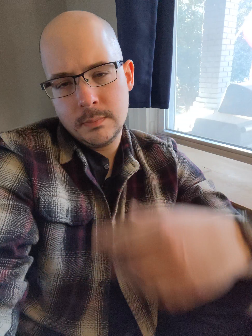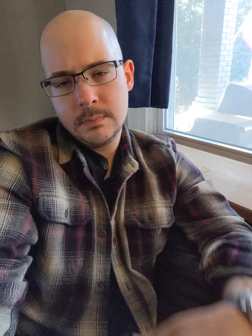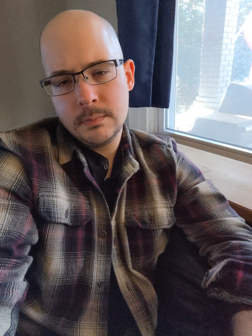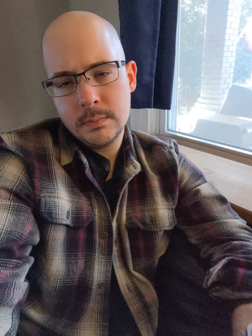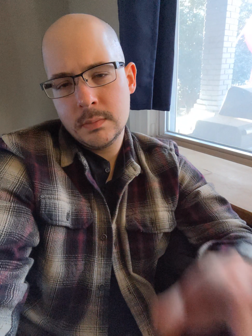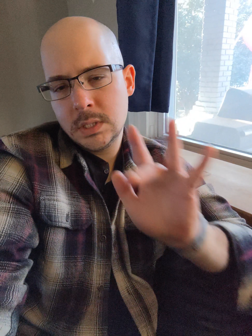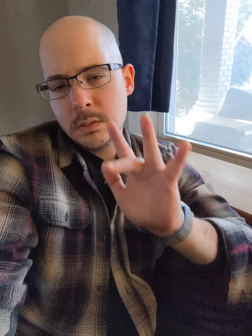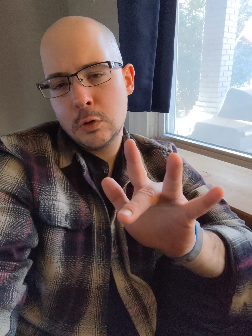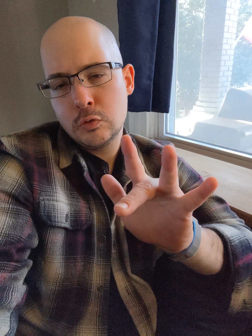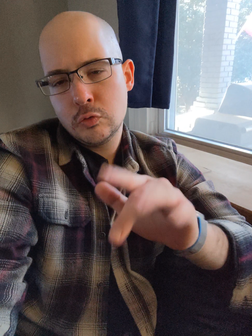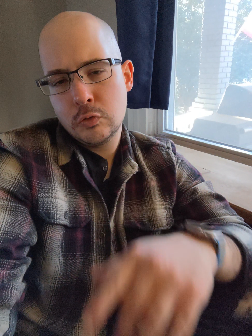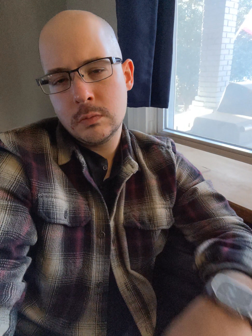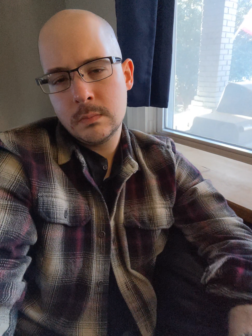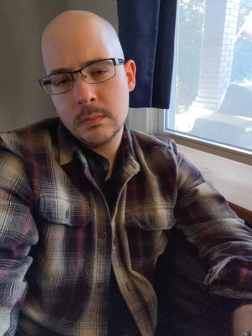touch